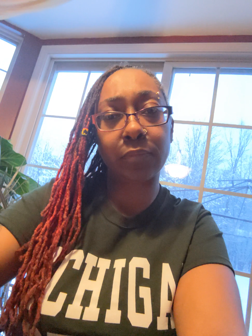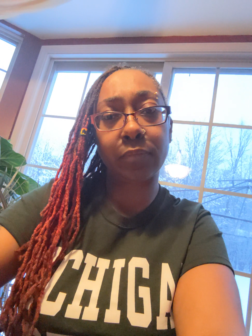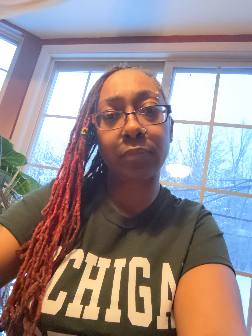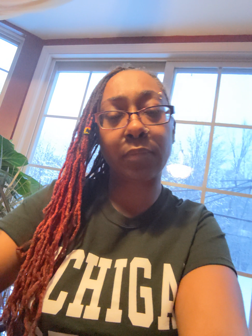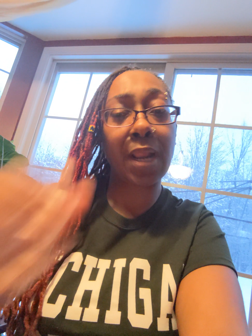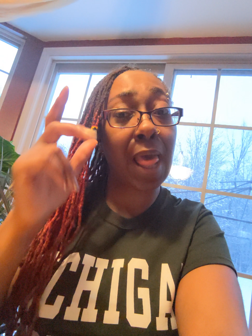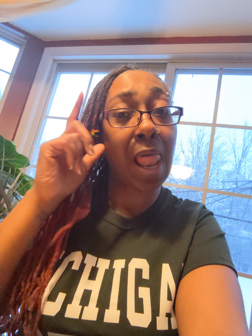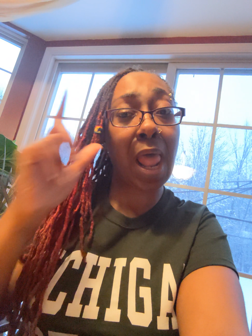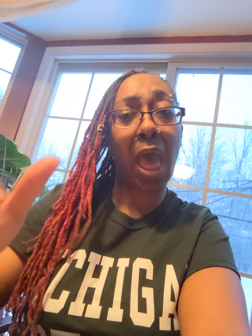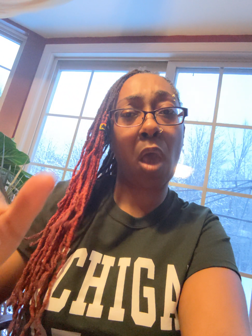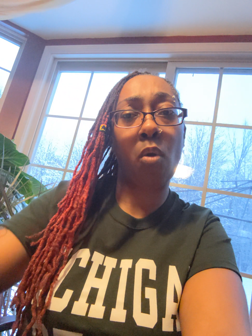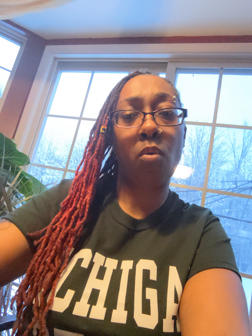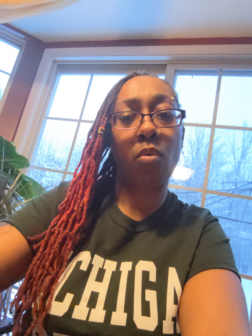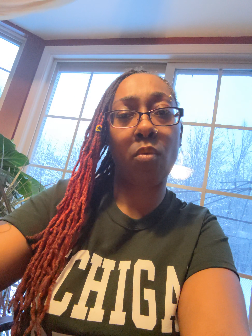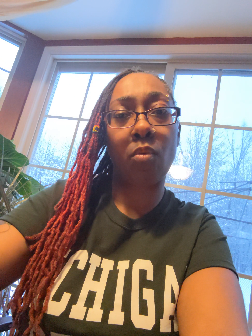loud